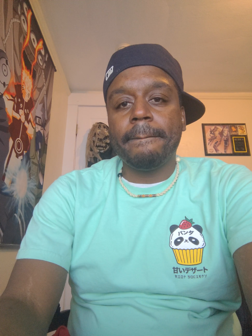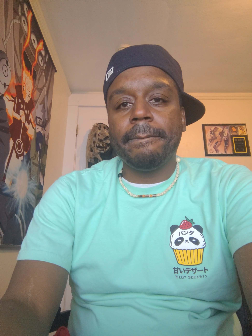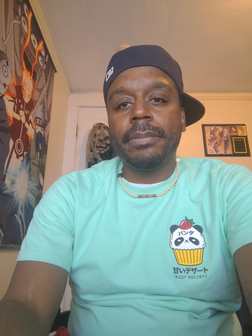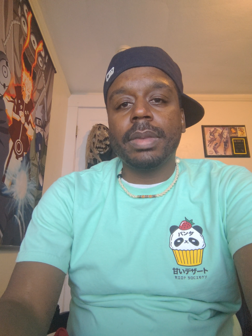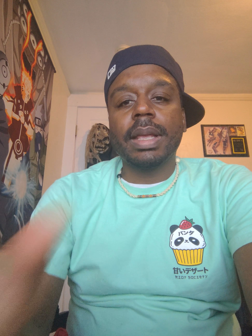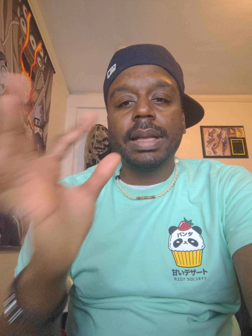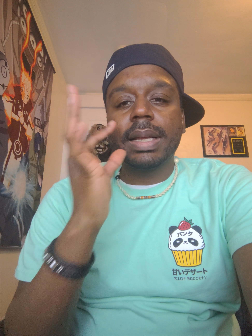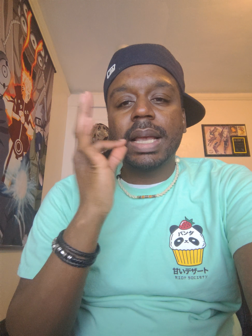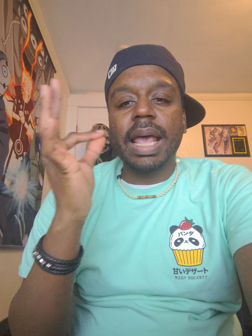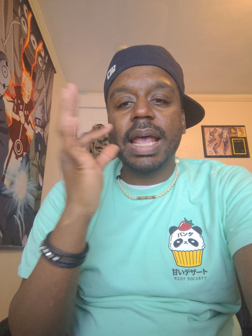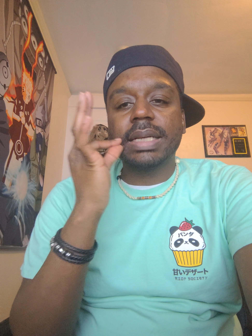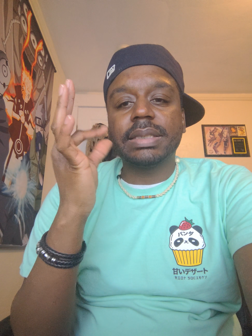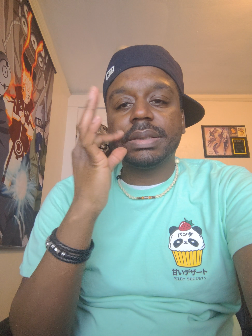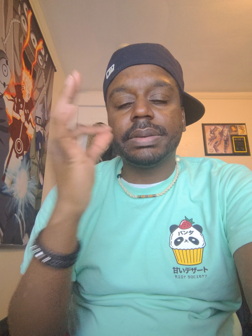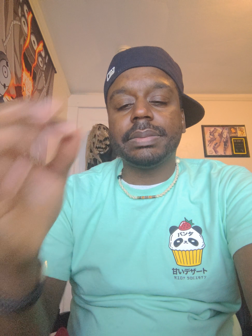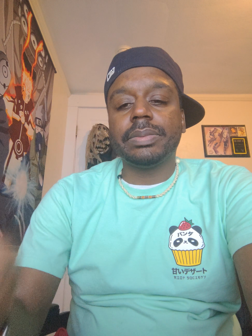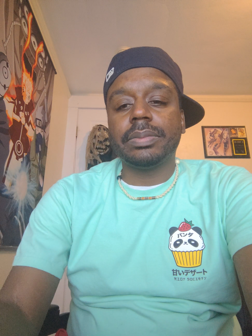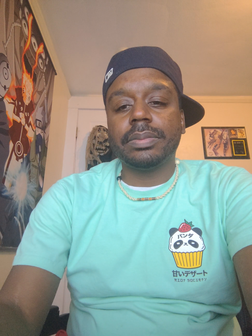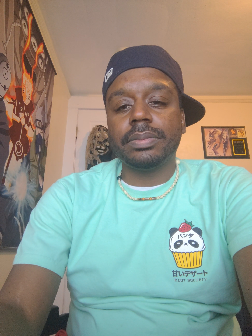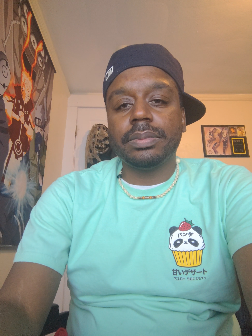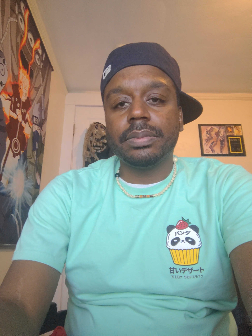cat